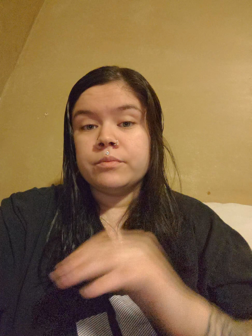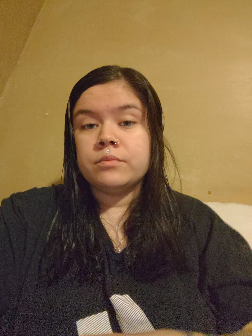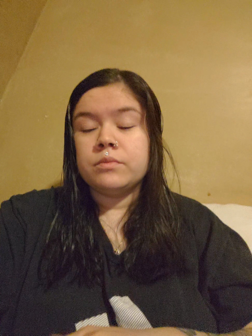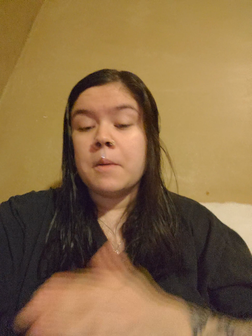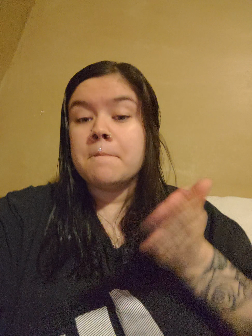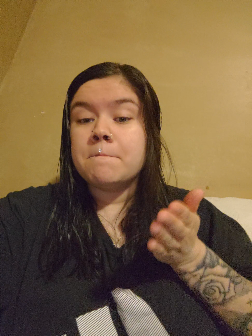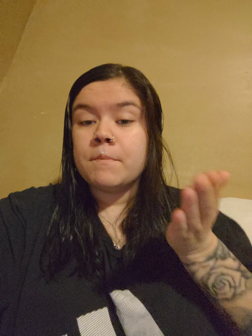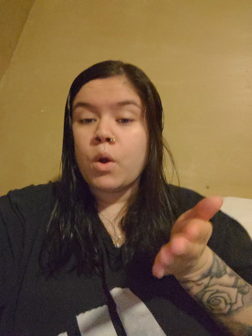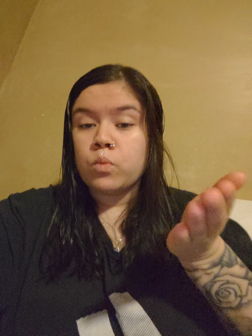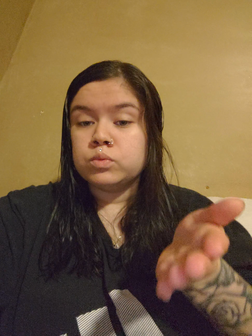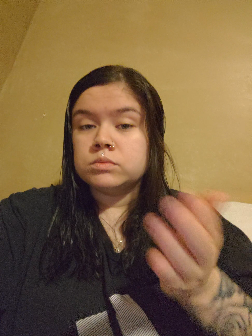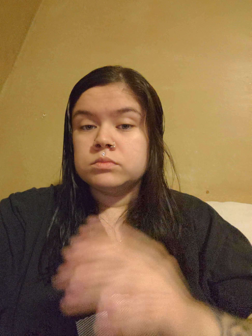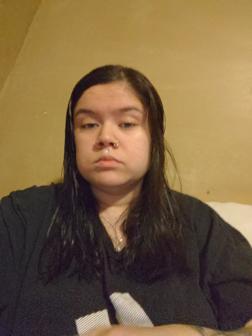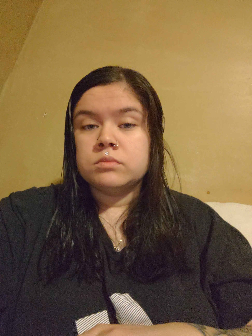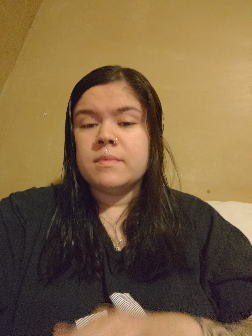boat